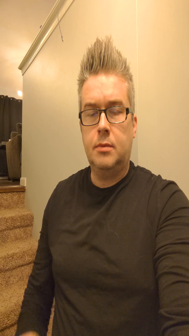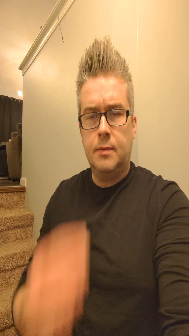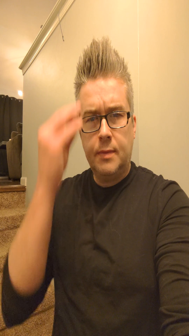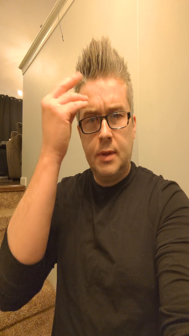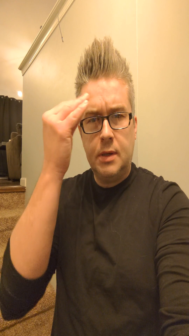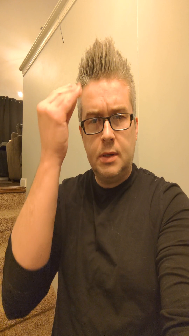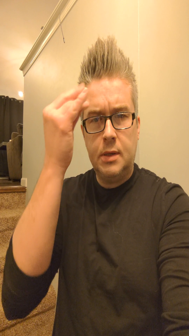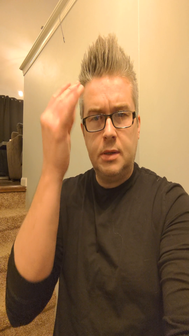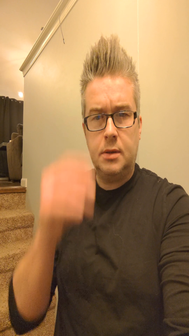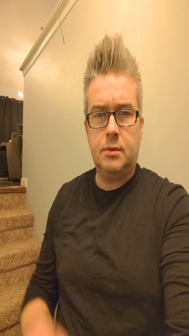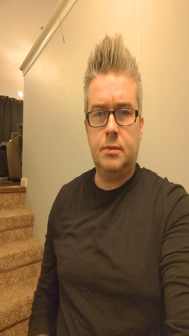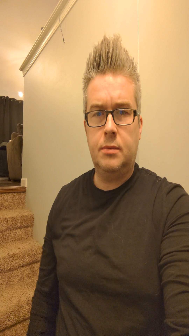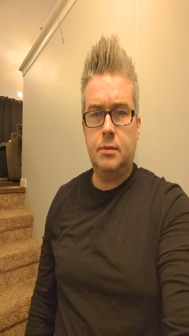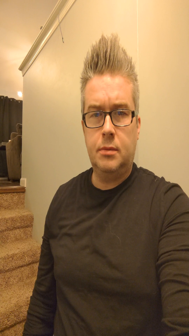think